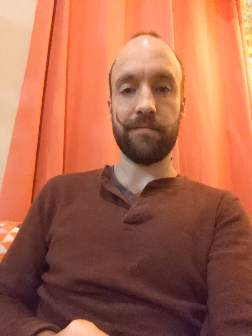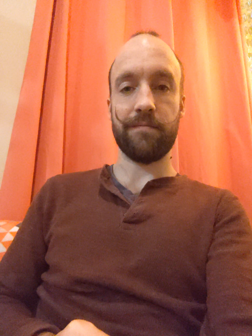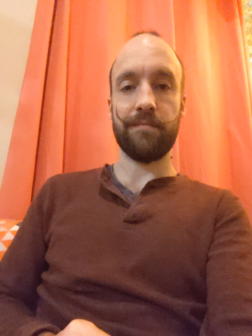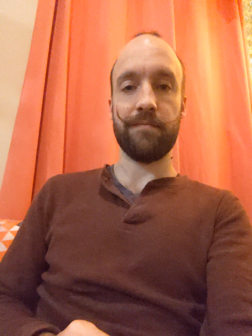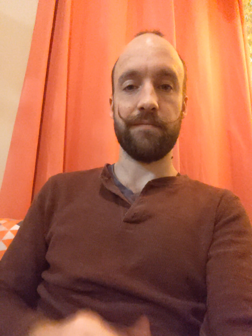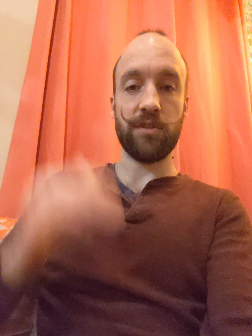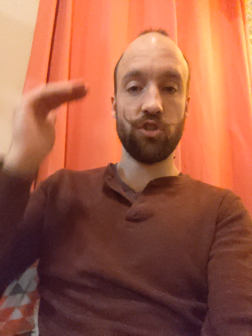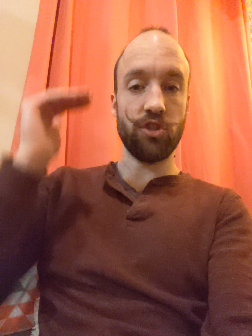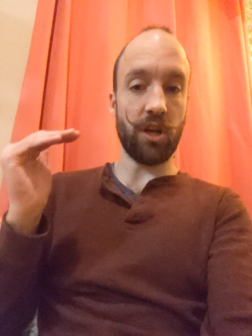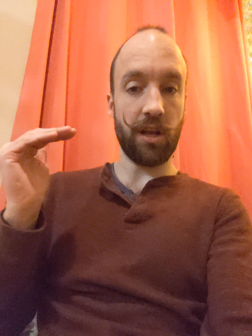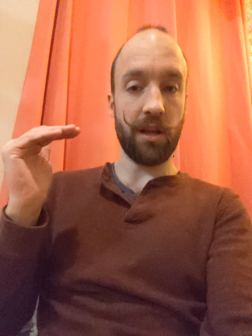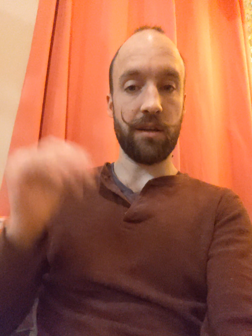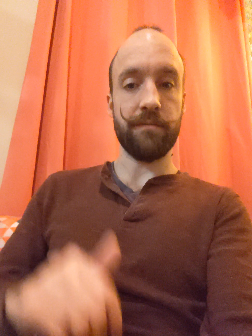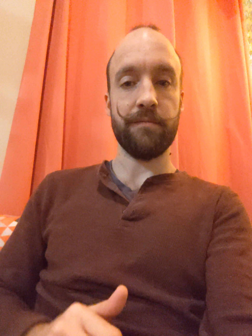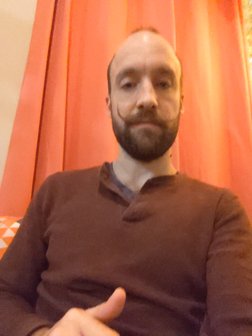child